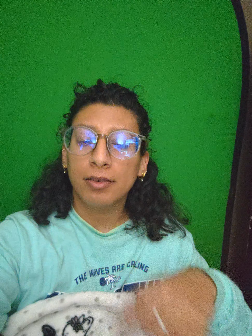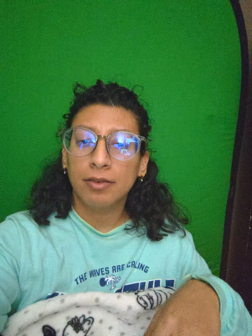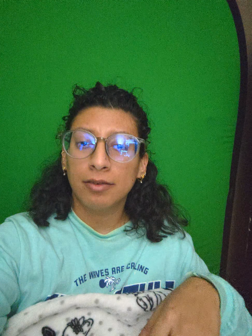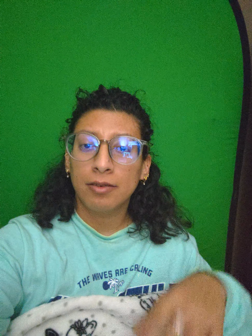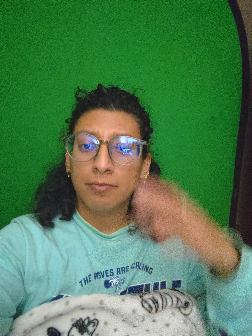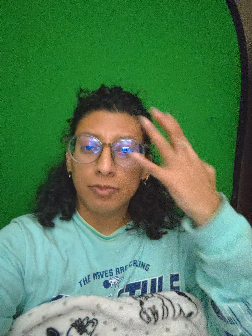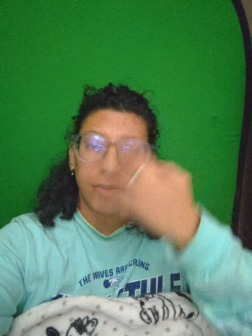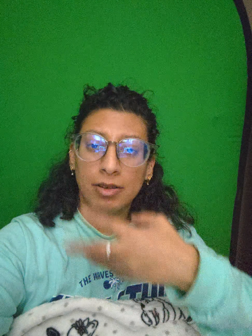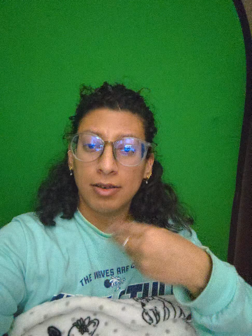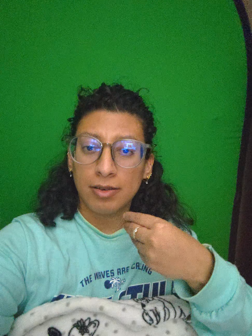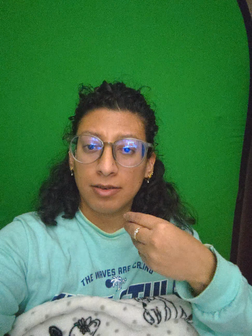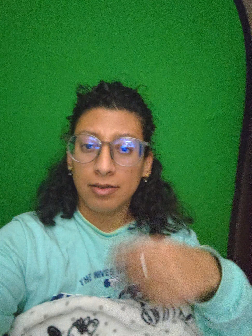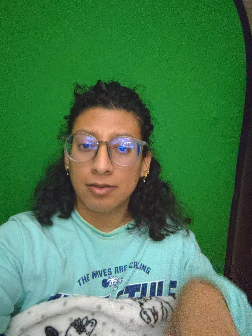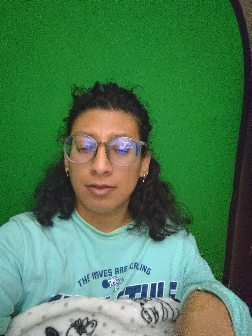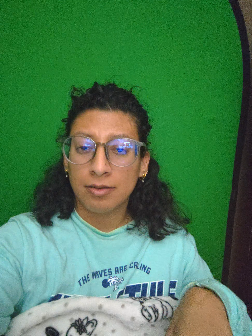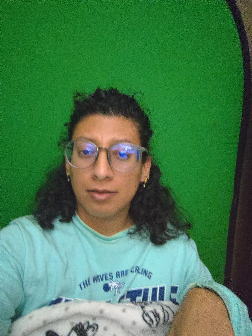pretty